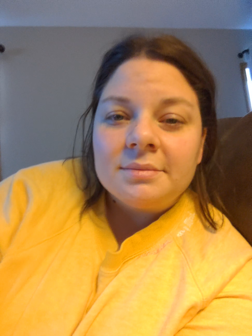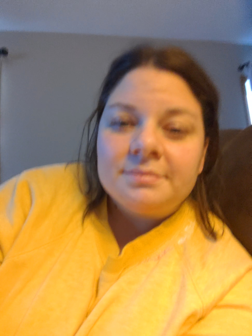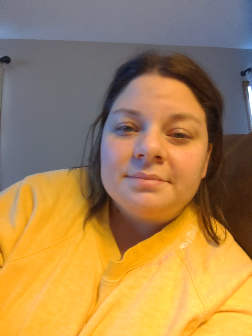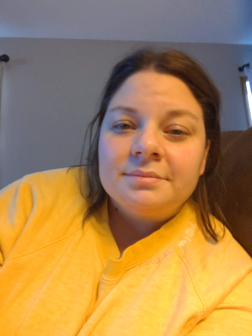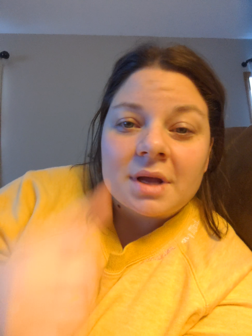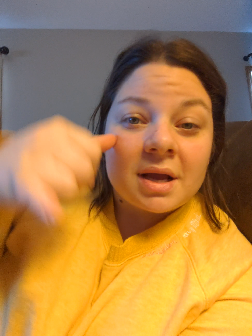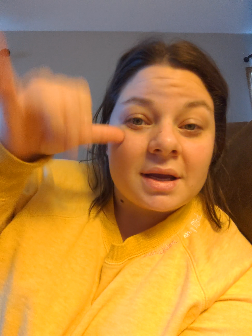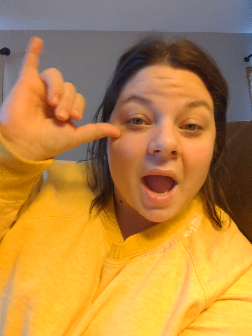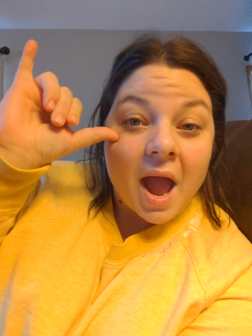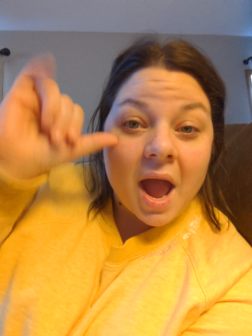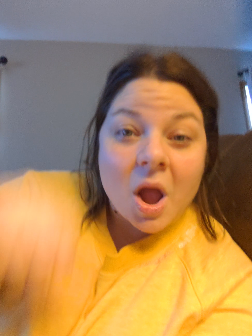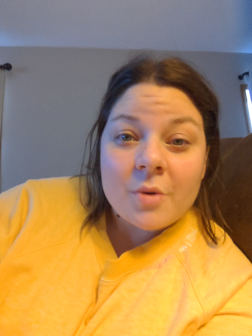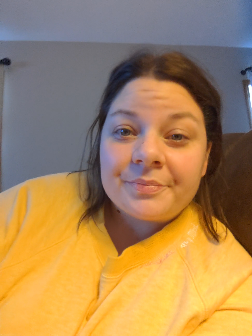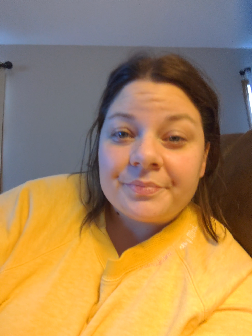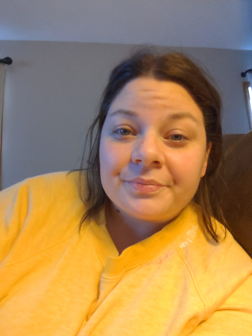cow